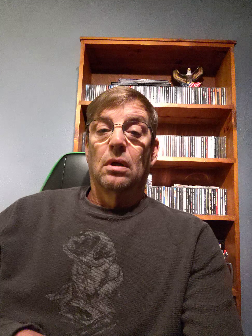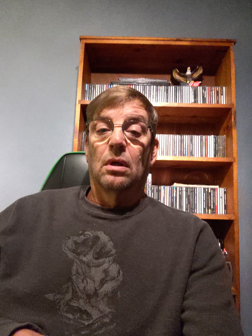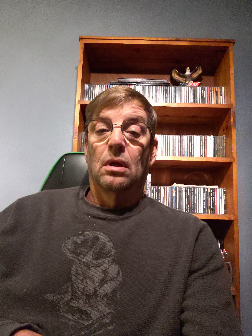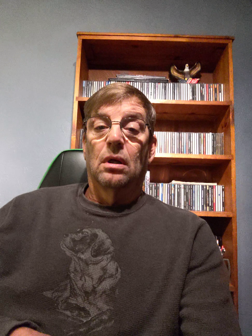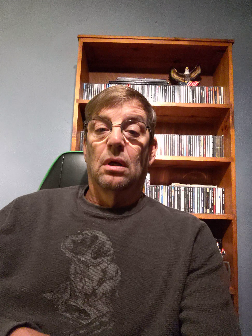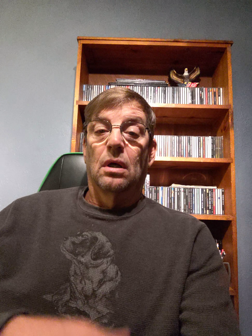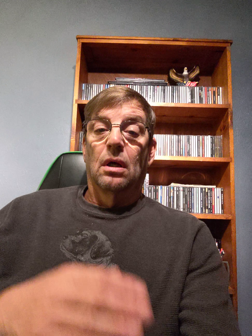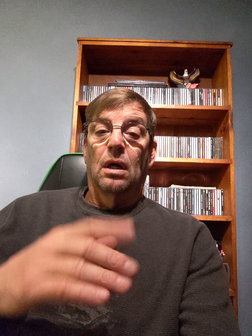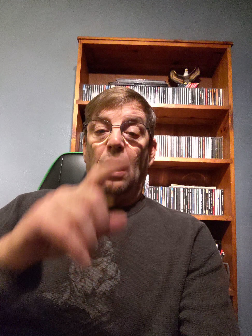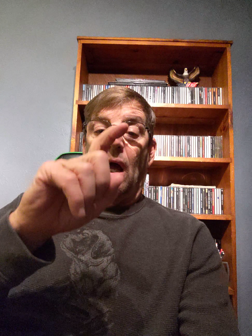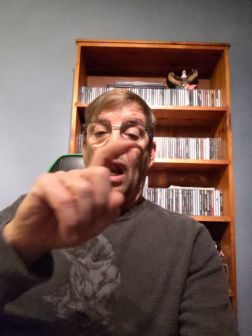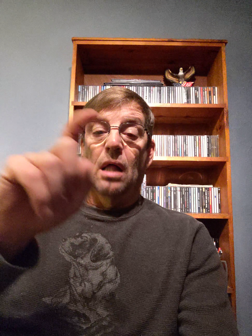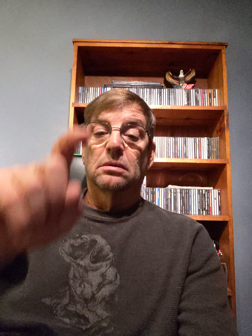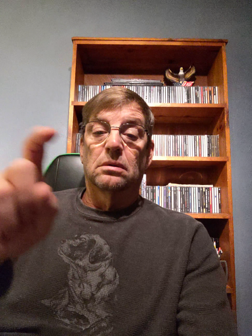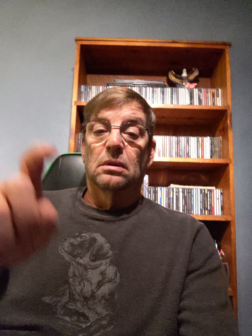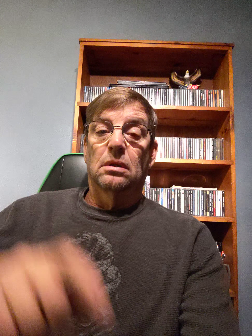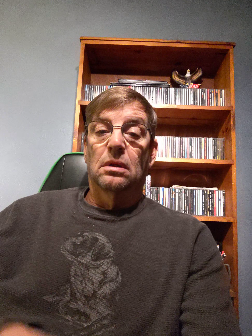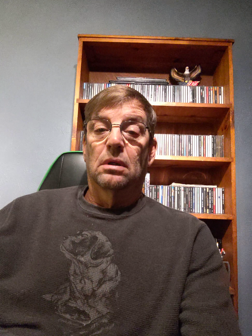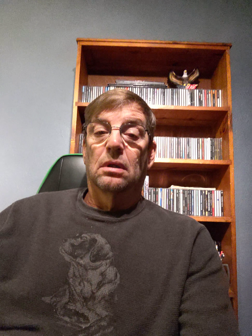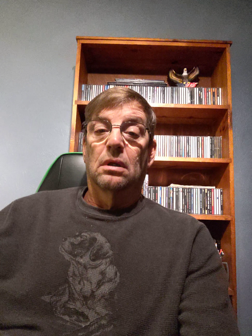closet